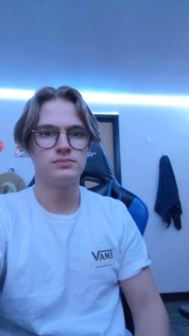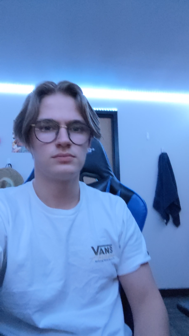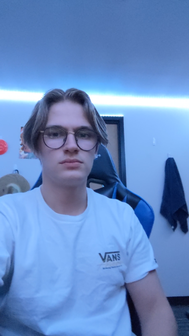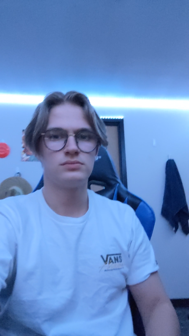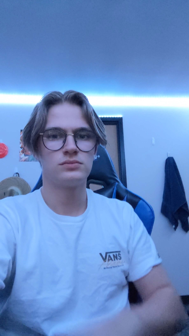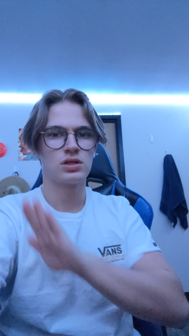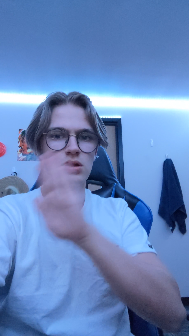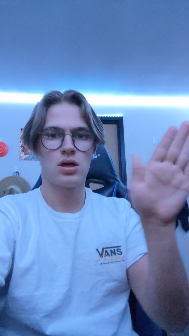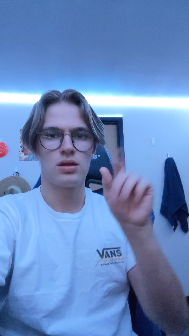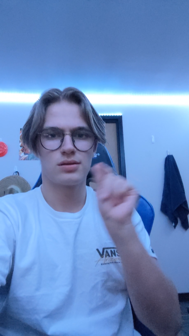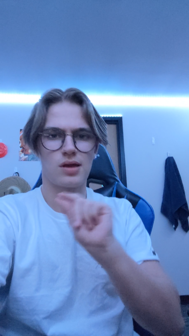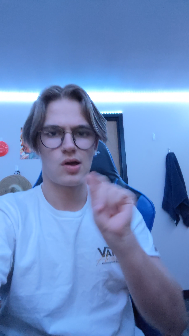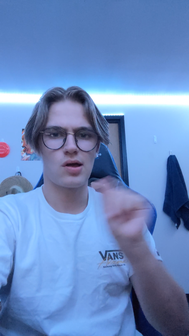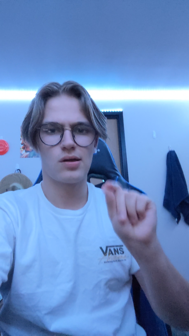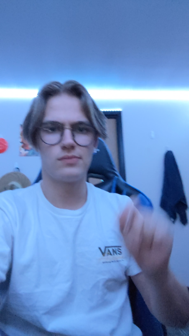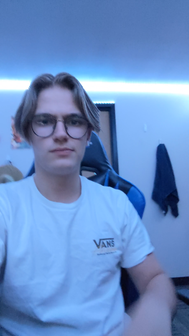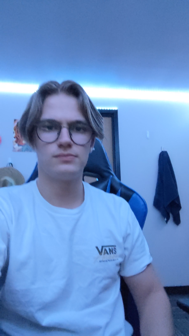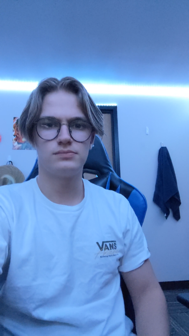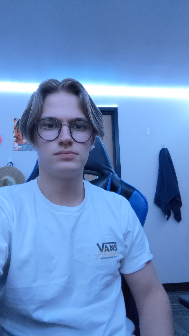chalk